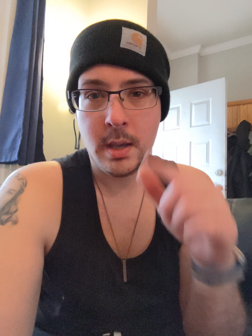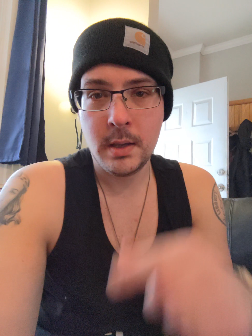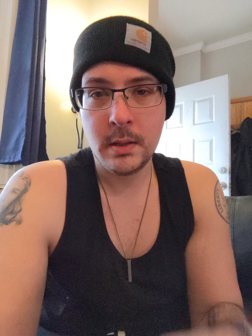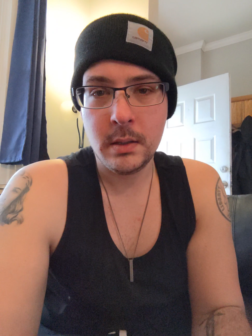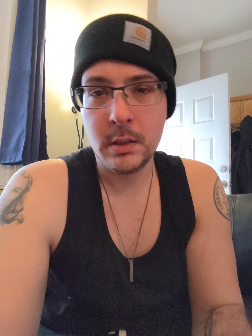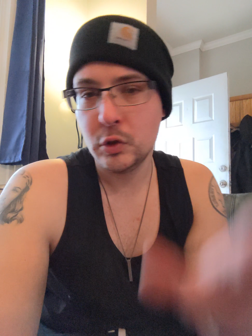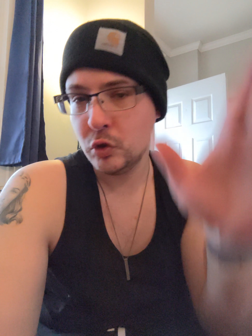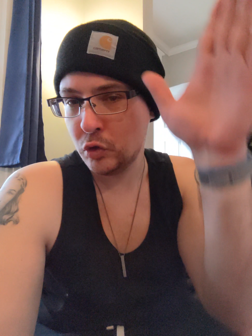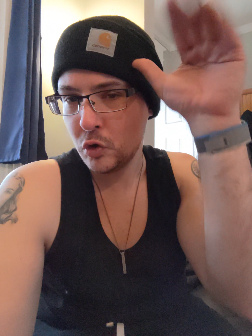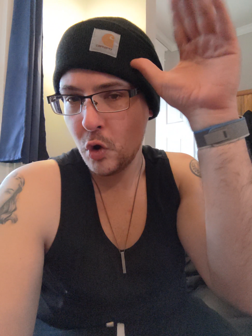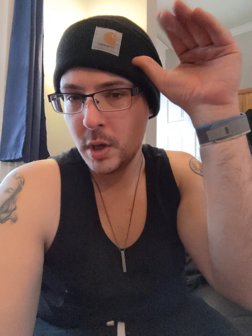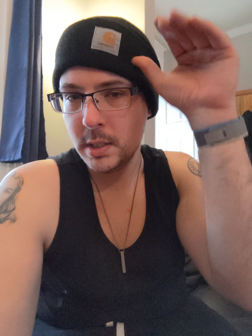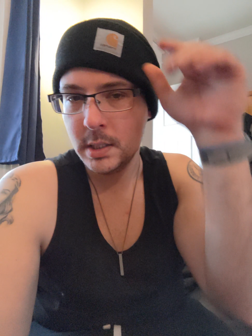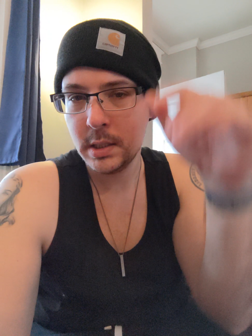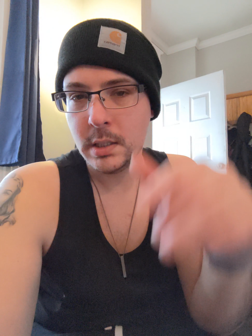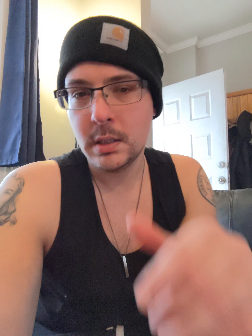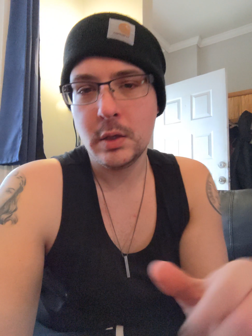donkey